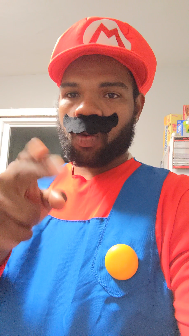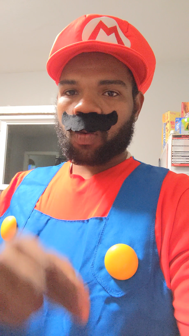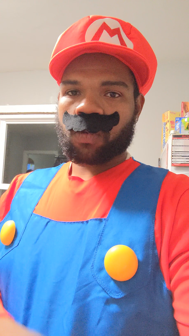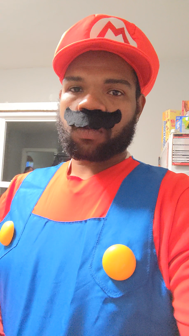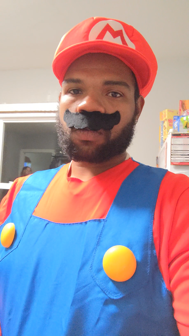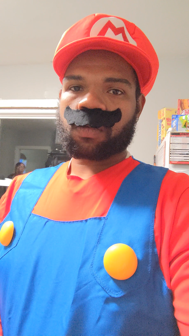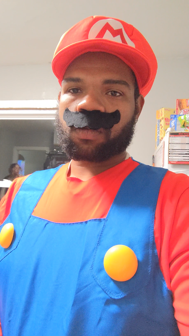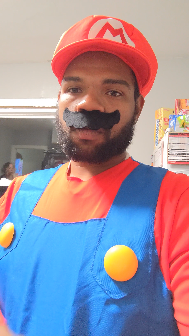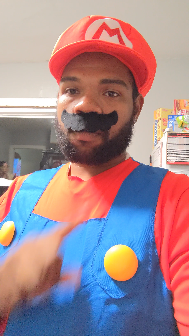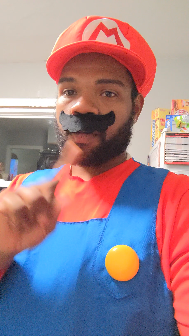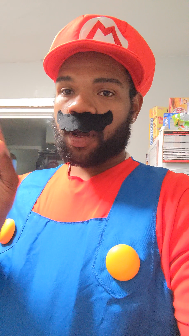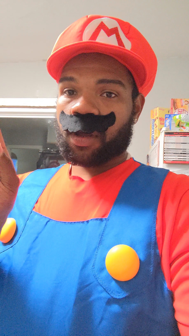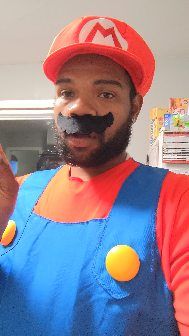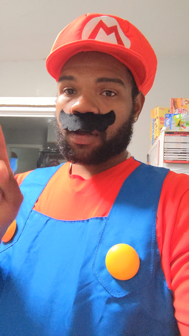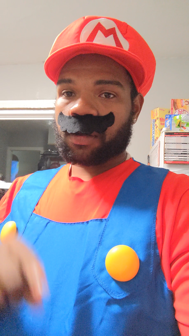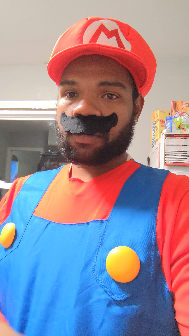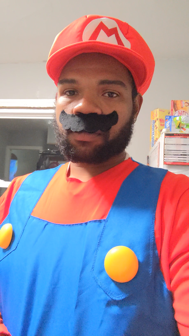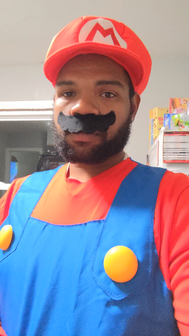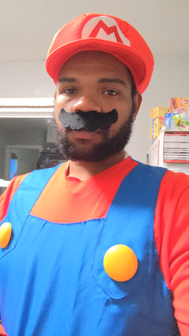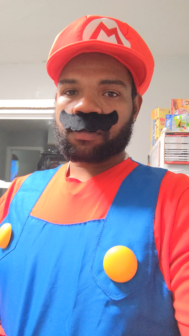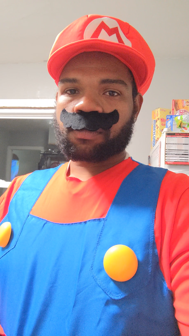but